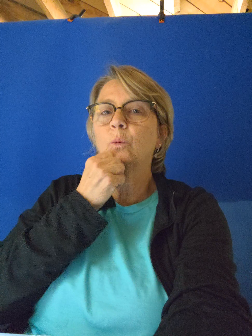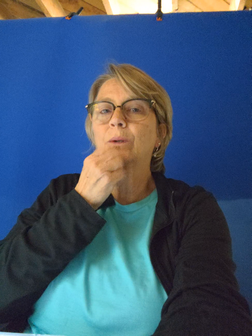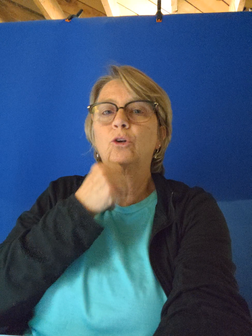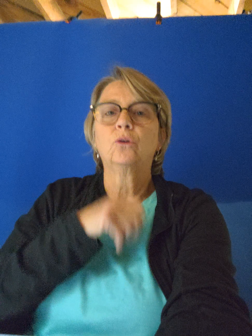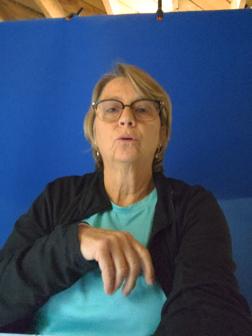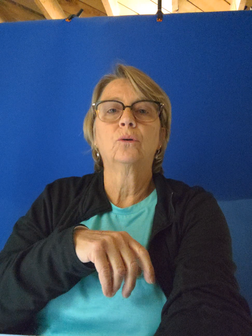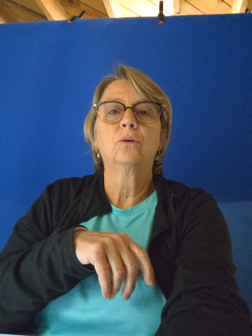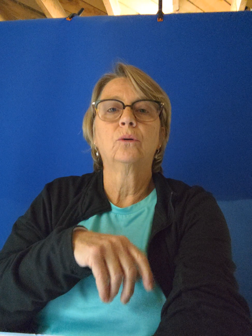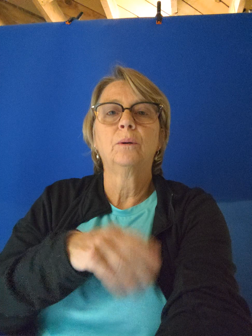underwear